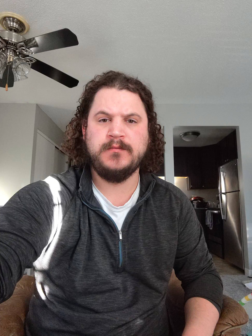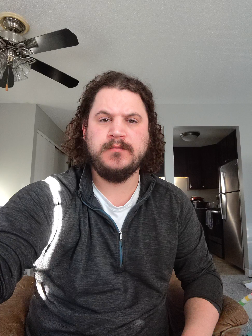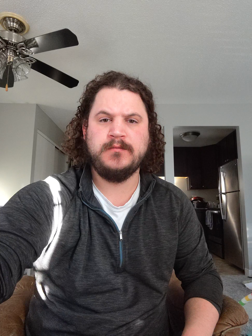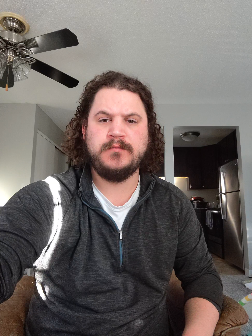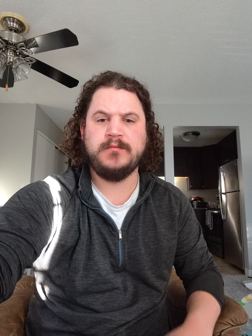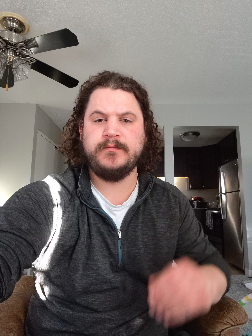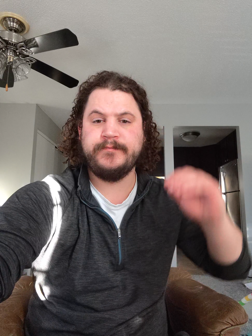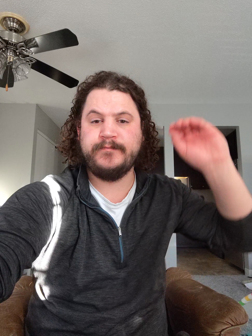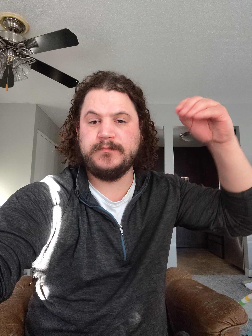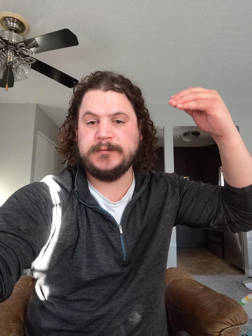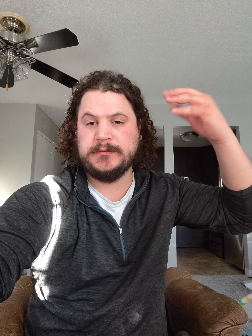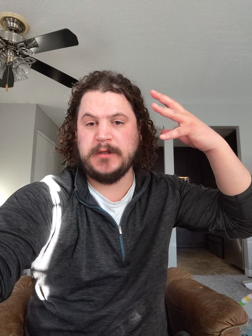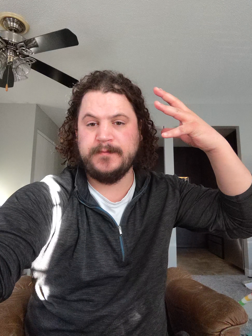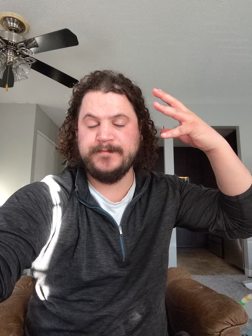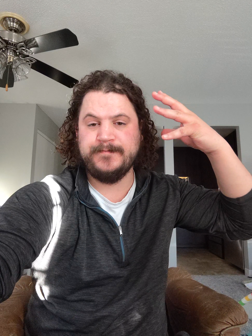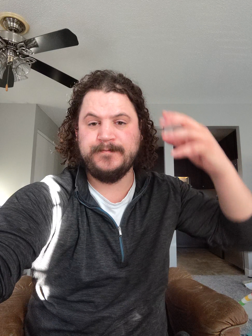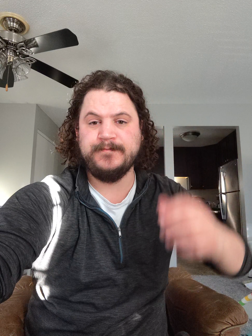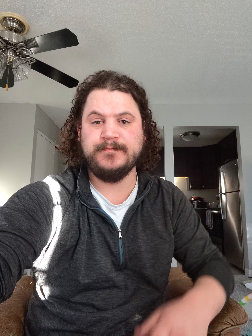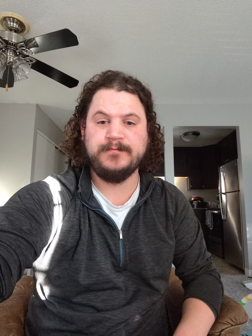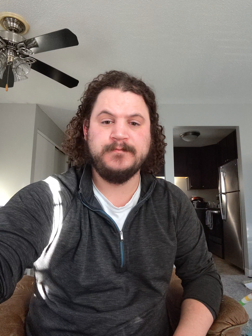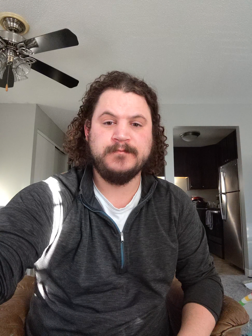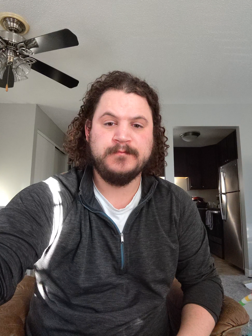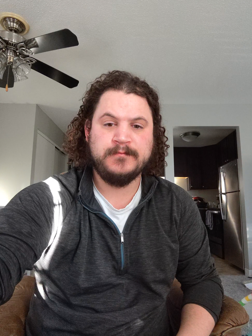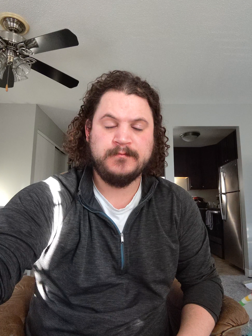sun